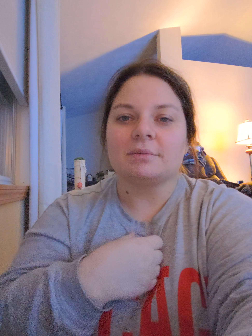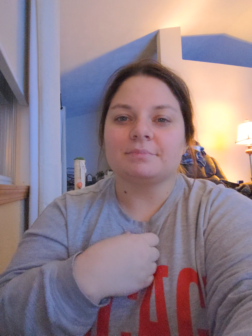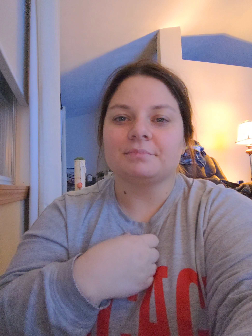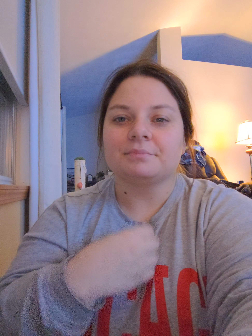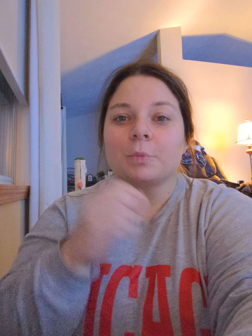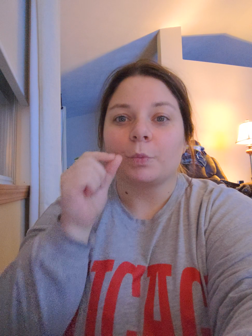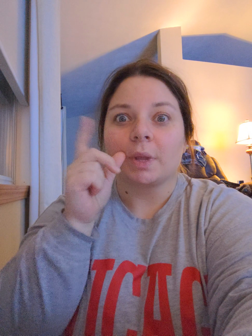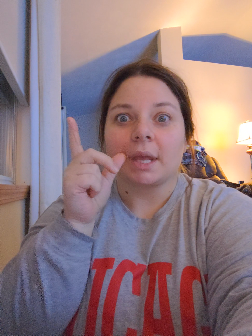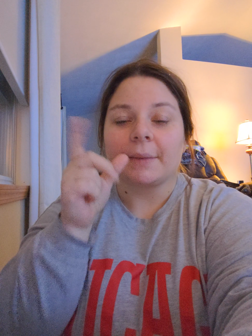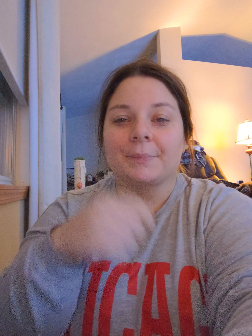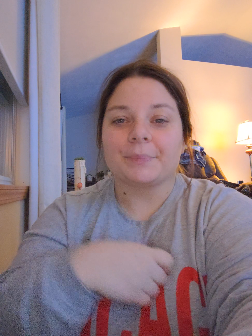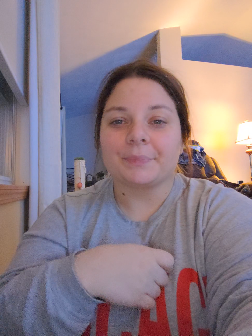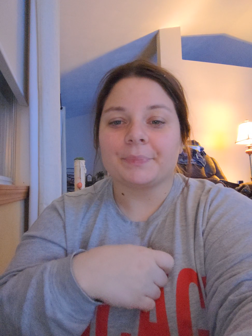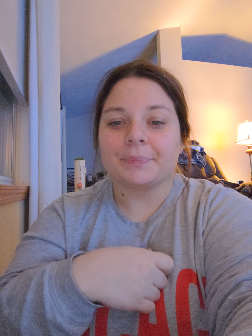wake